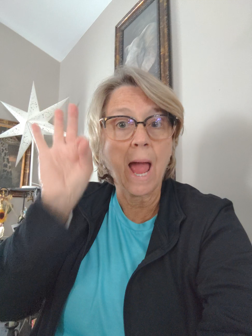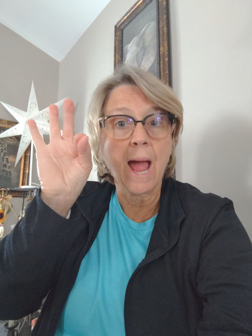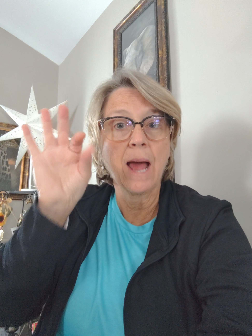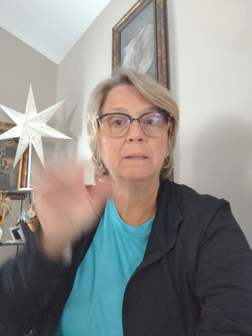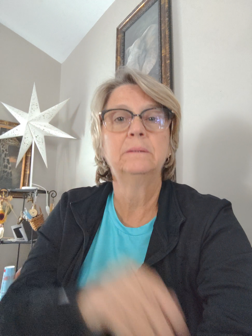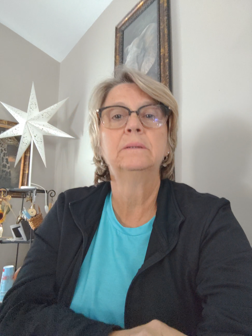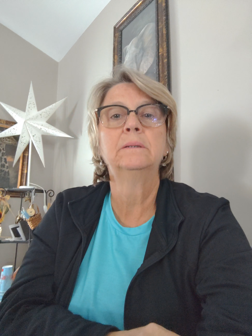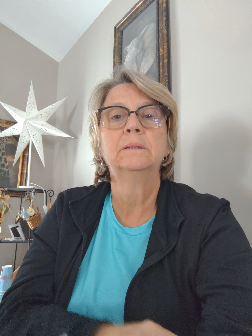find